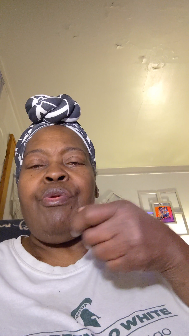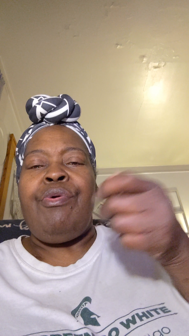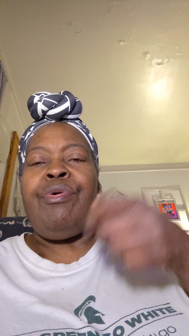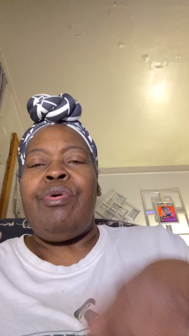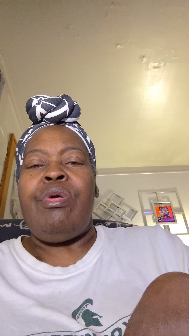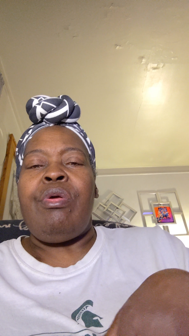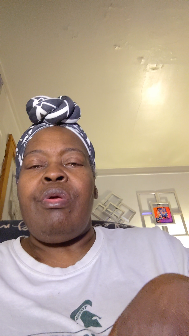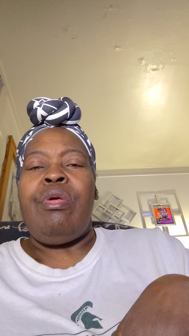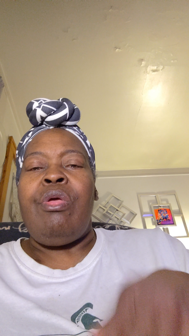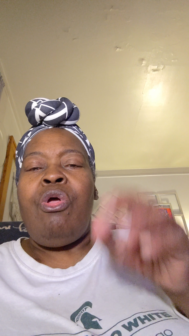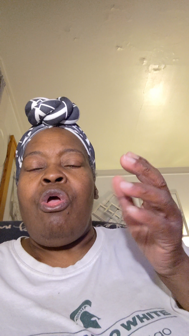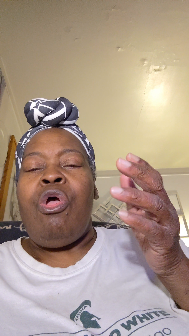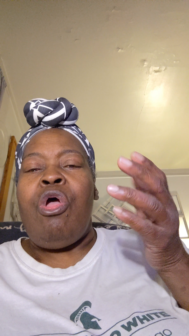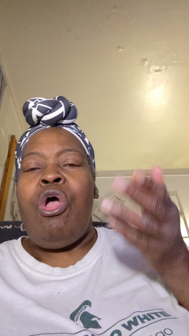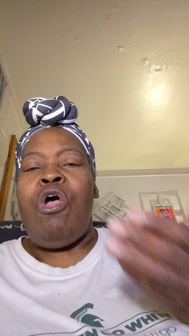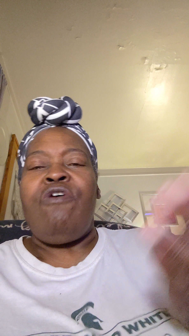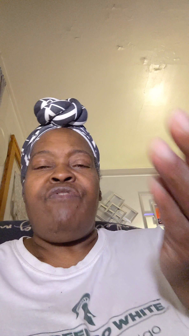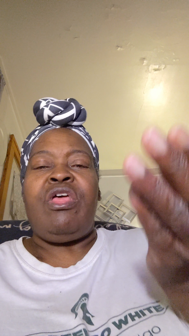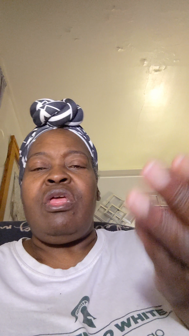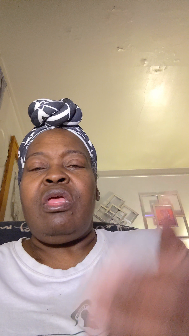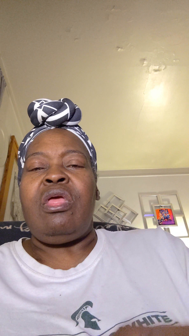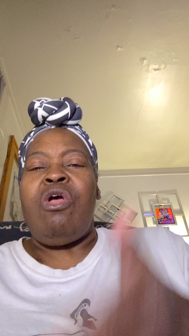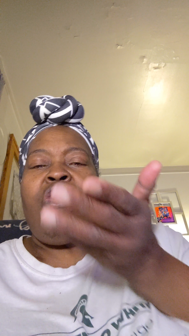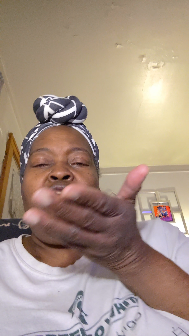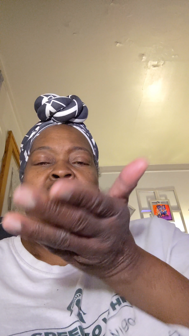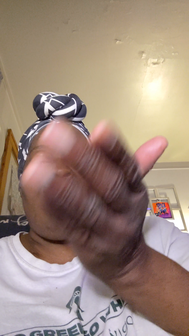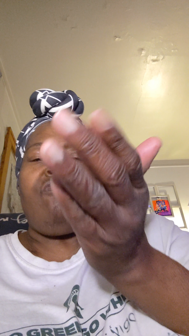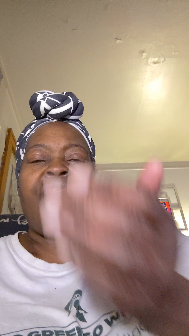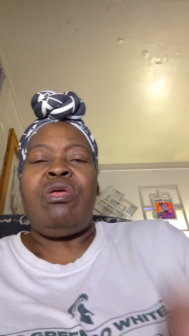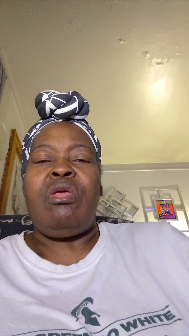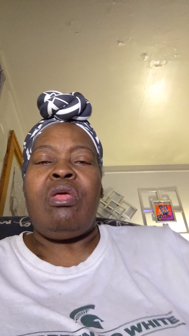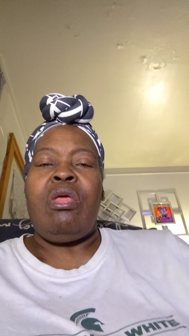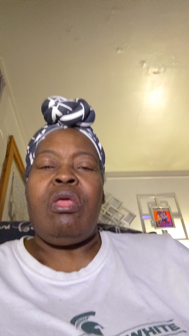oven